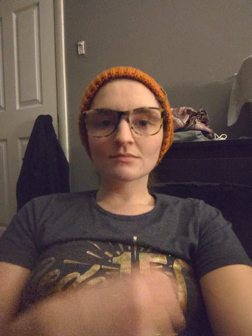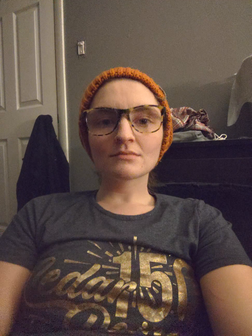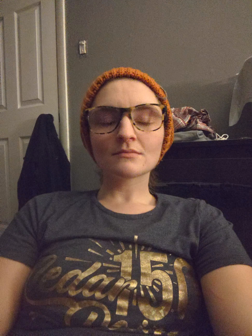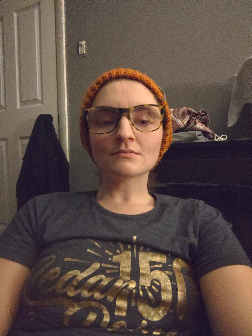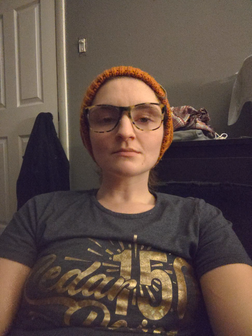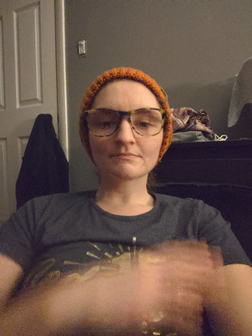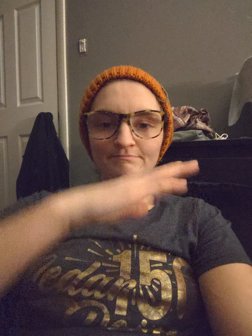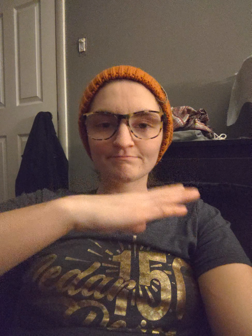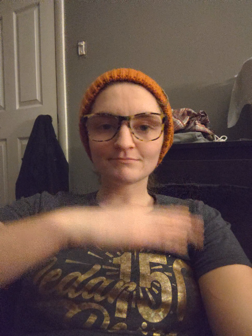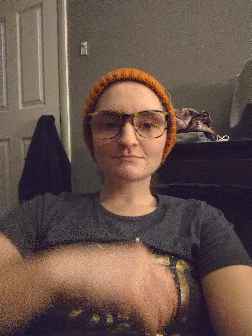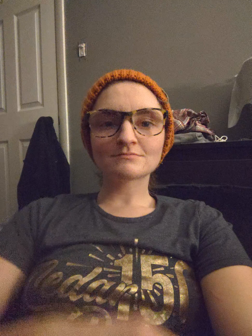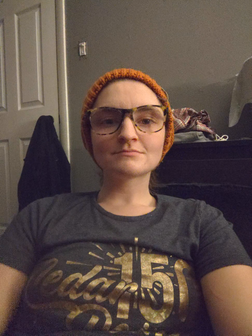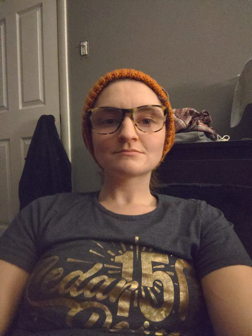table